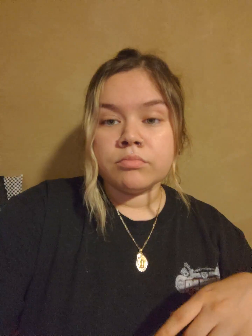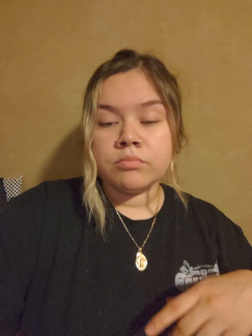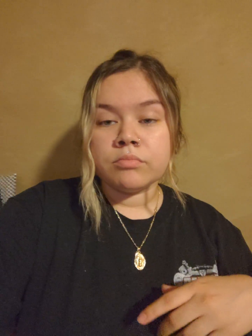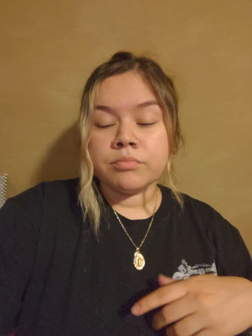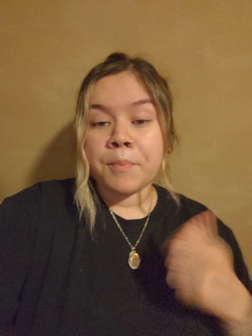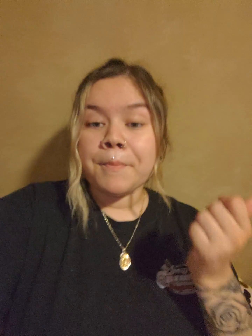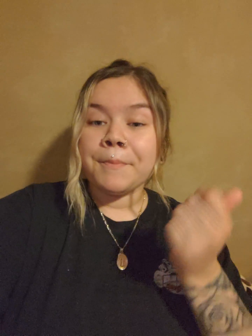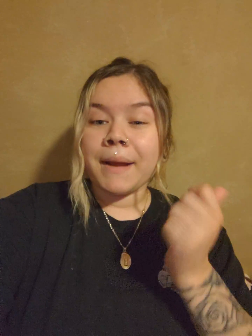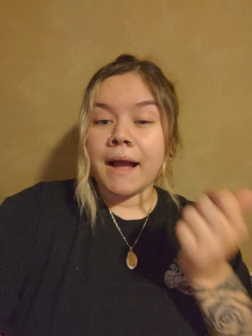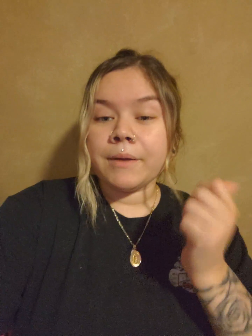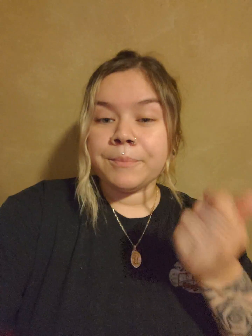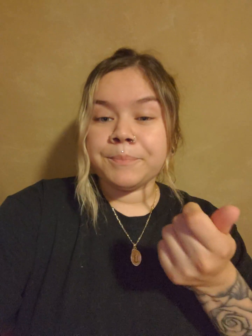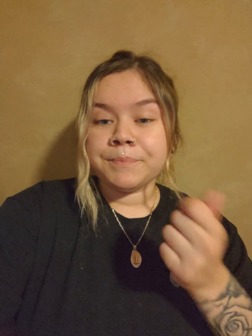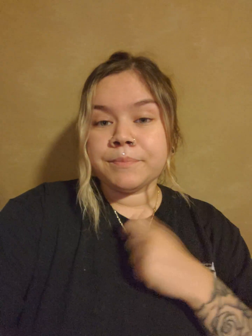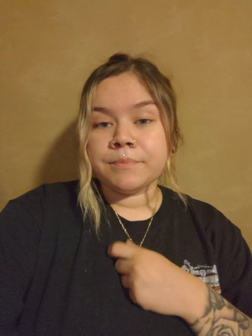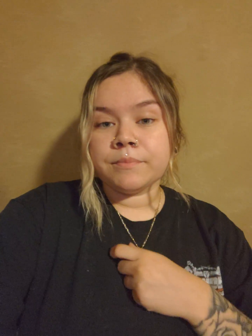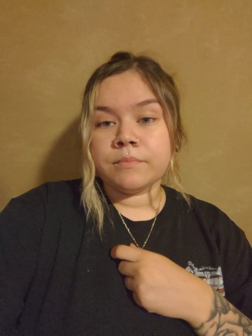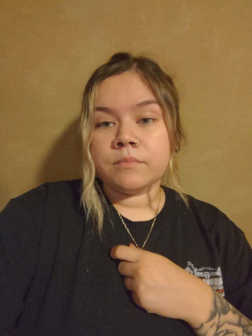bat